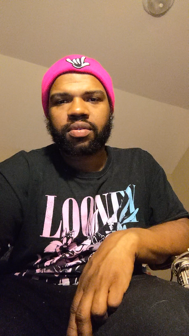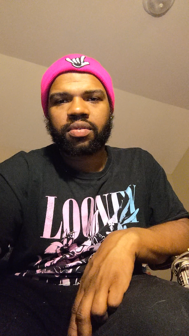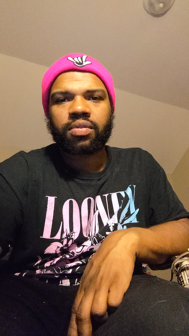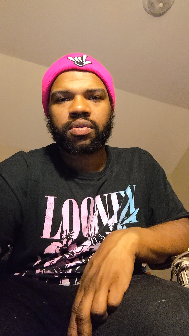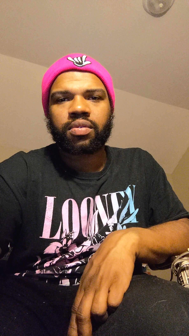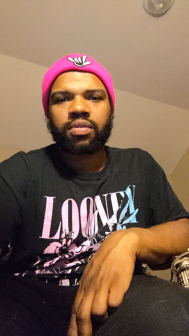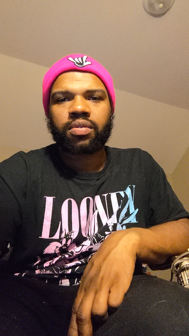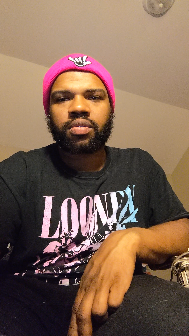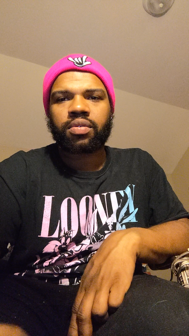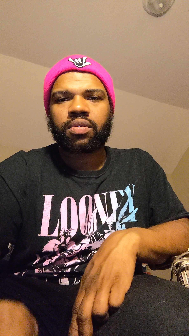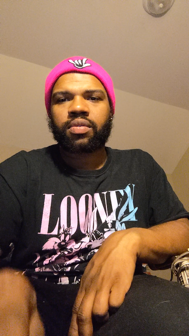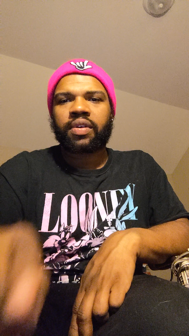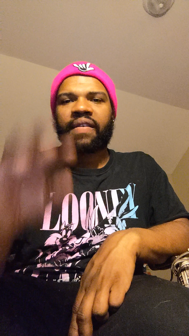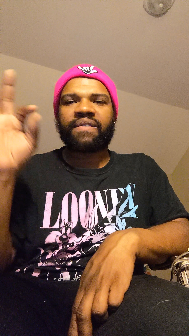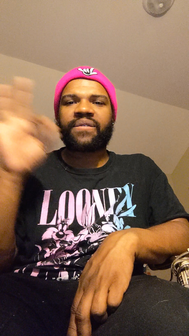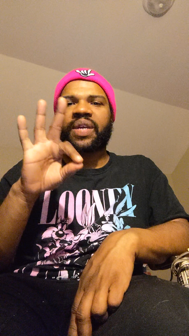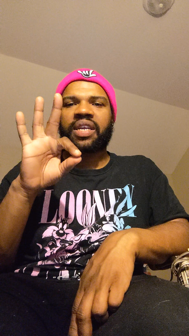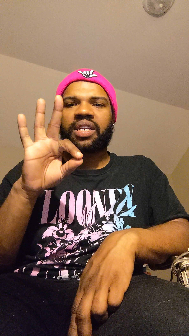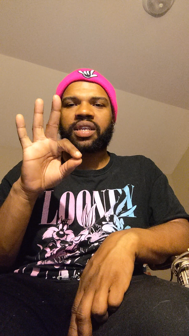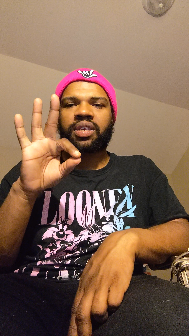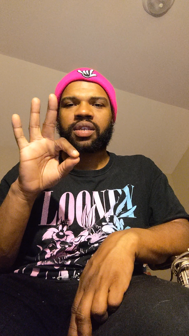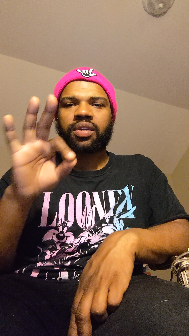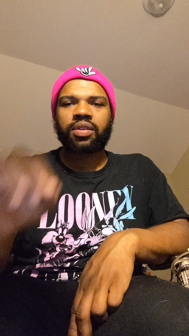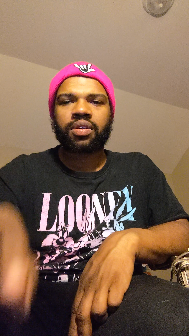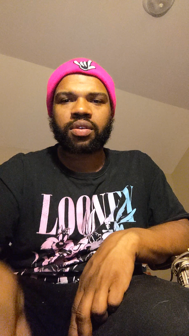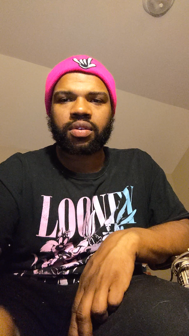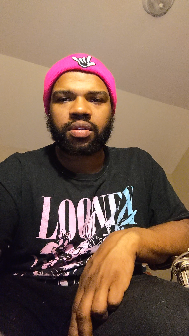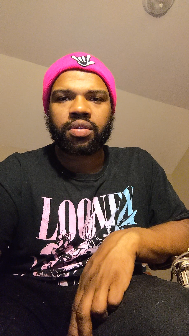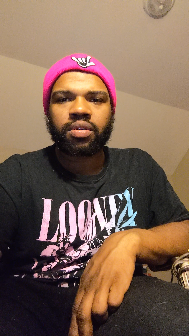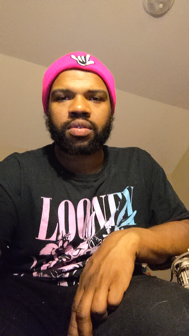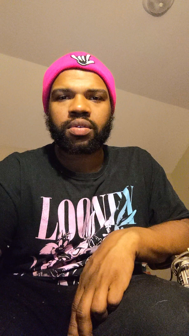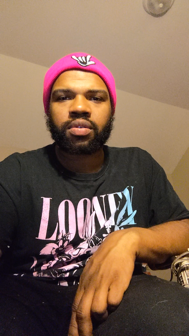fit